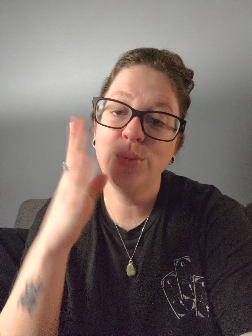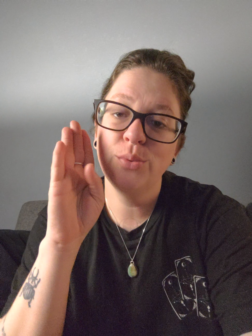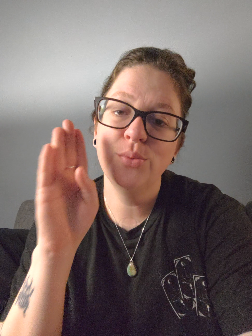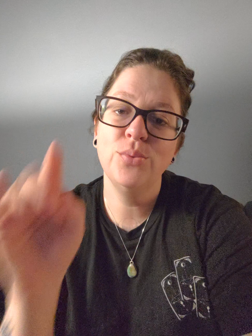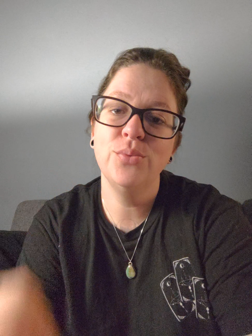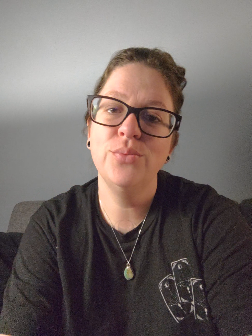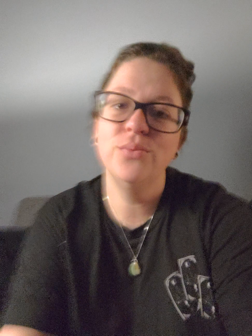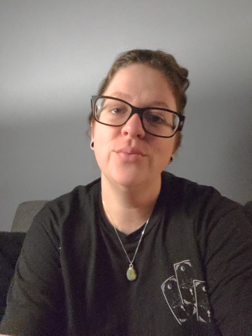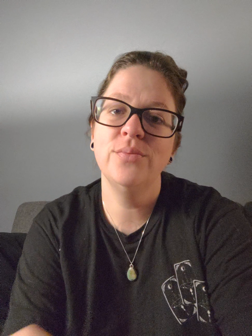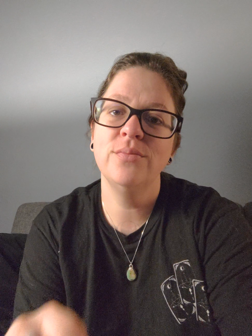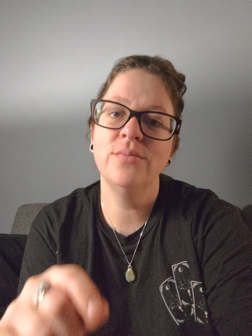blue